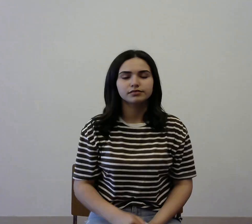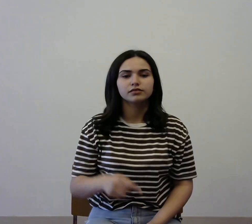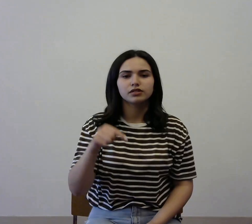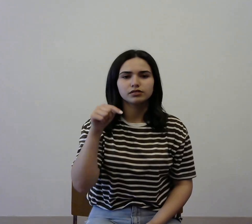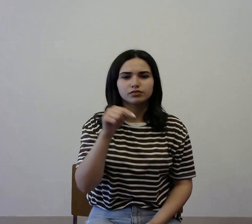burda